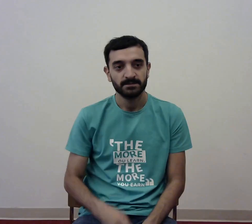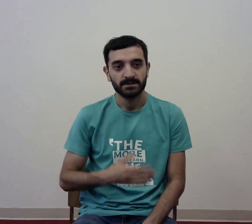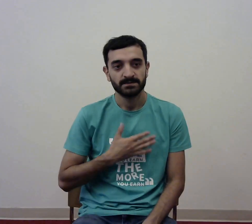mən